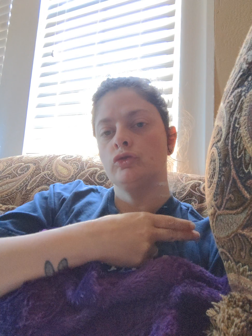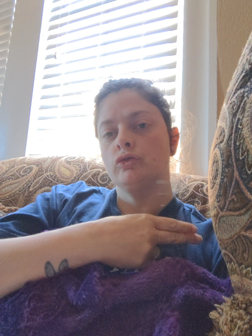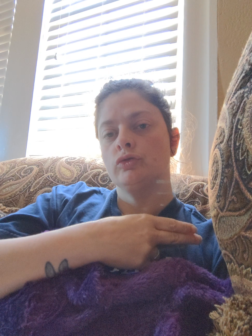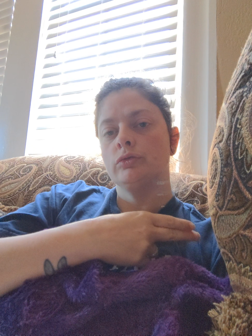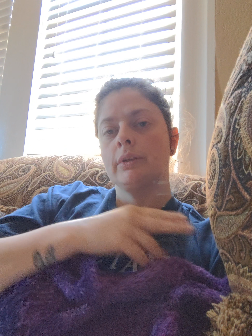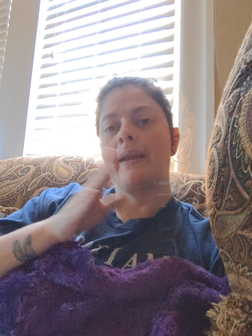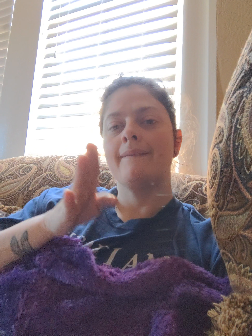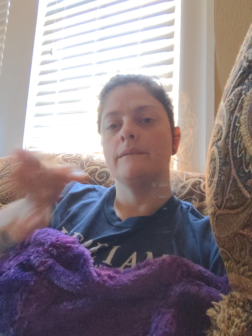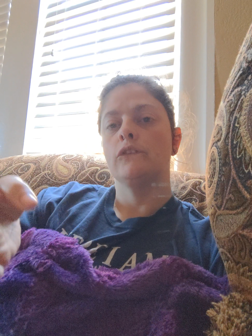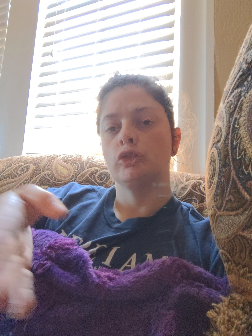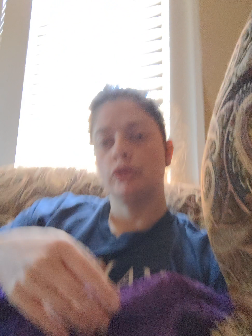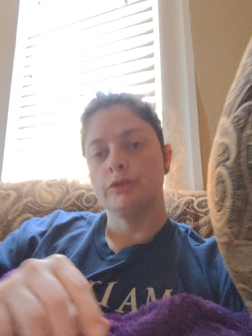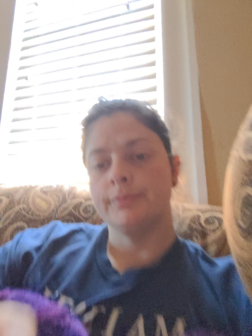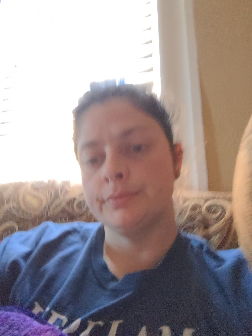after